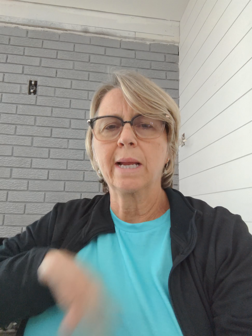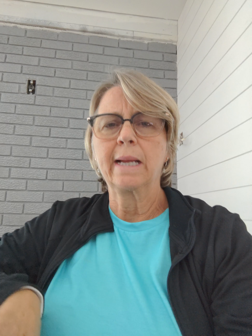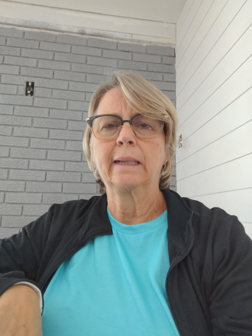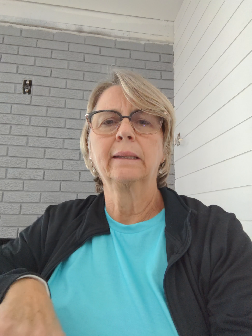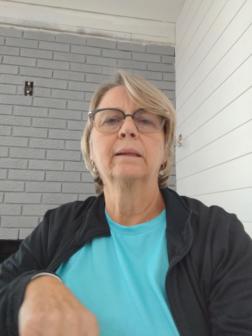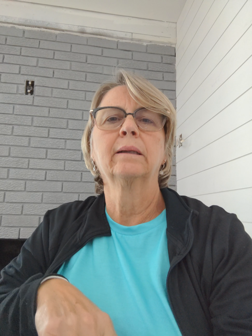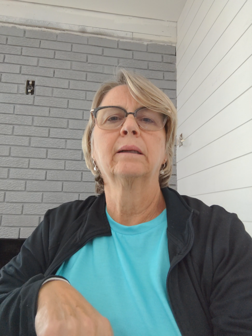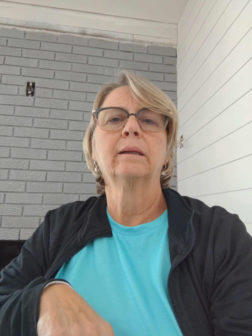quiet